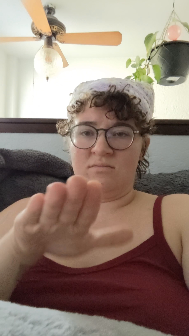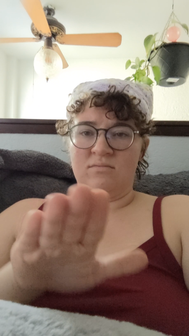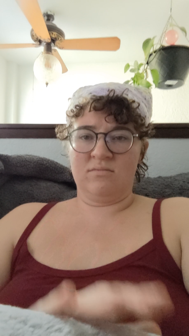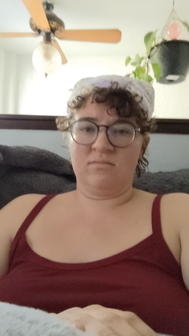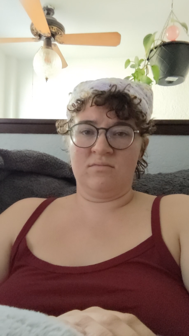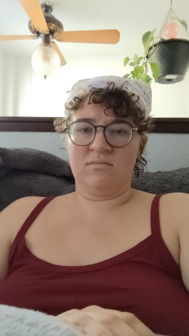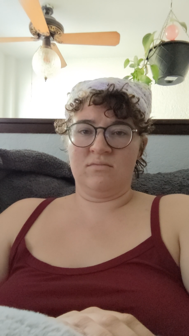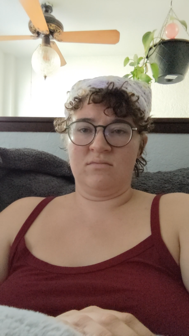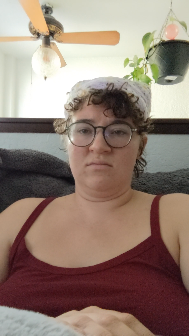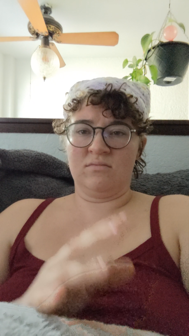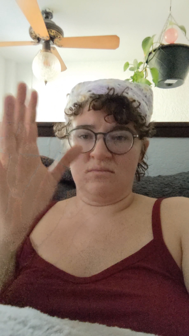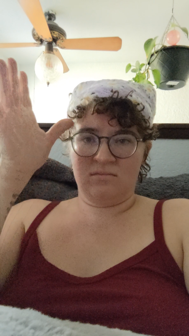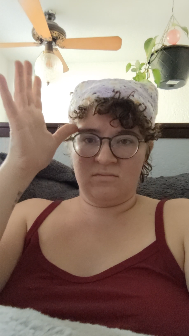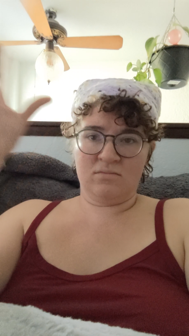moose